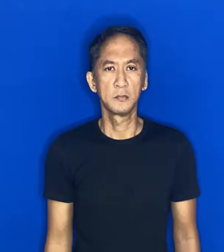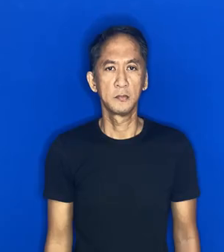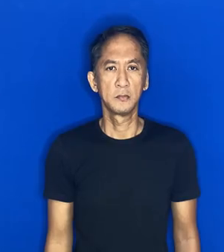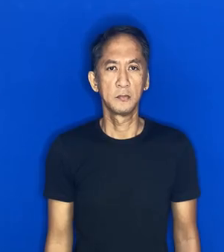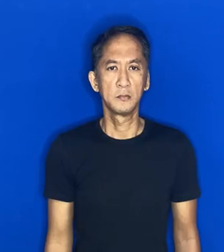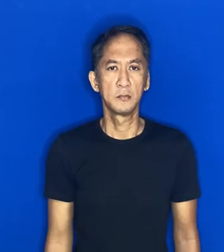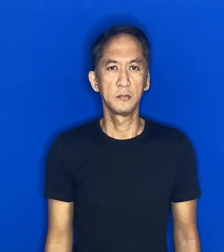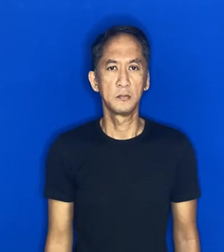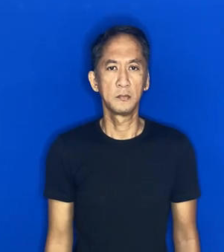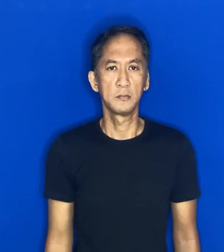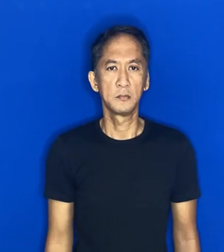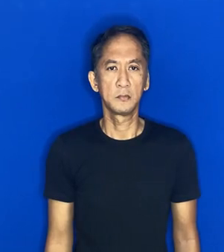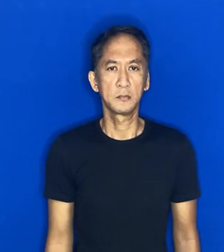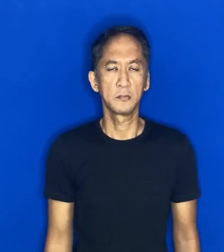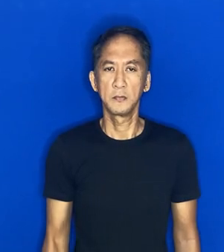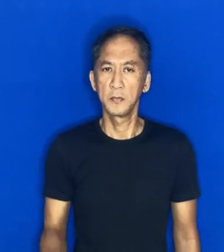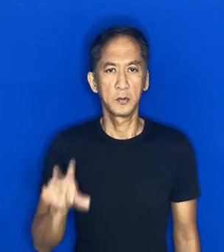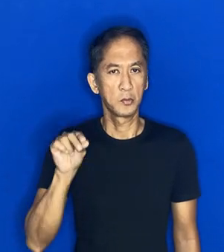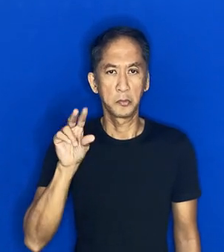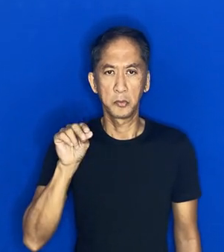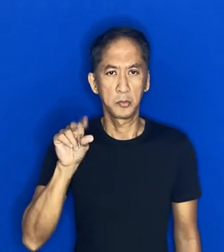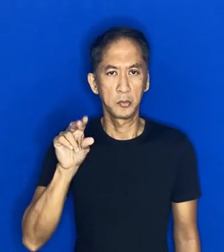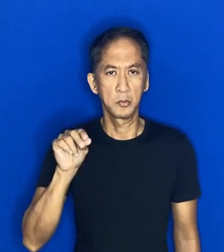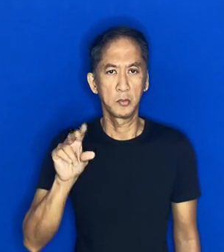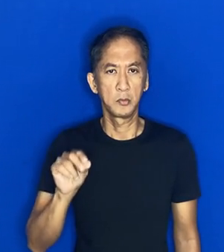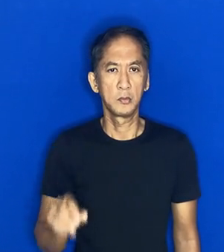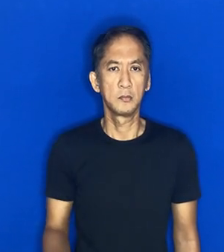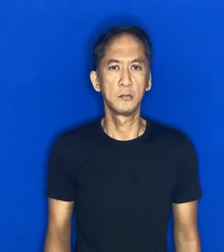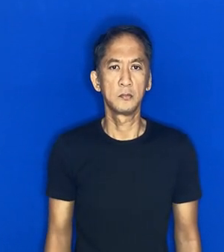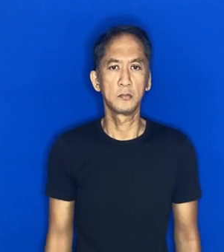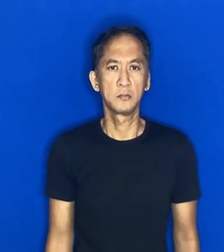no